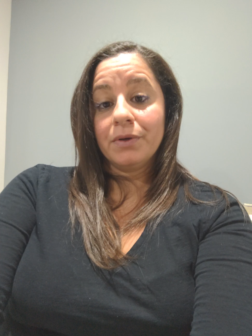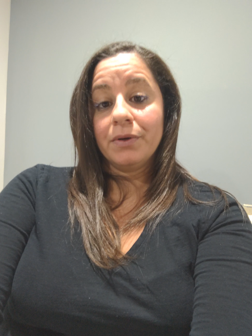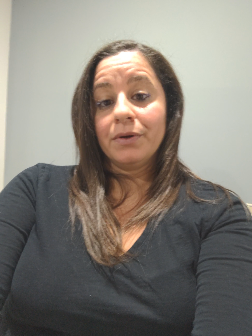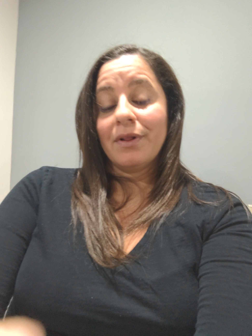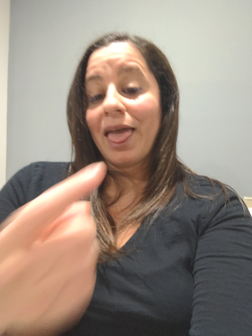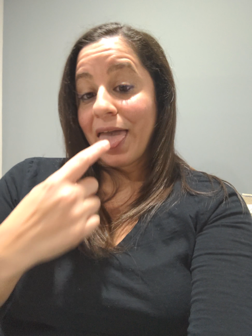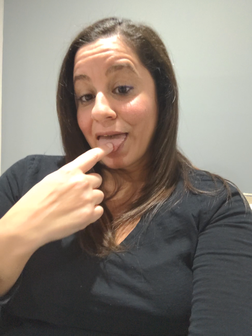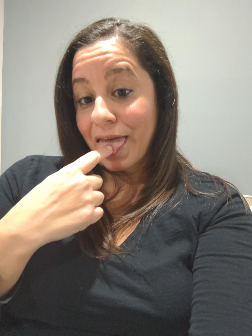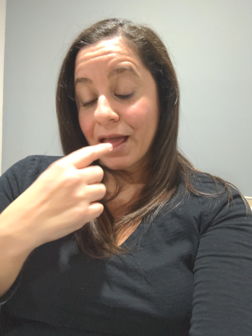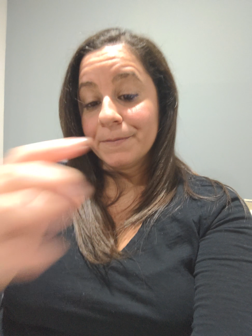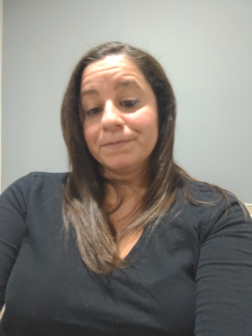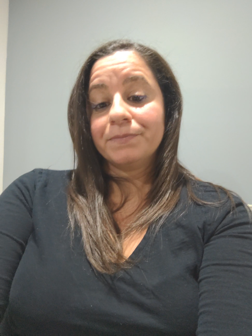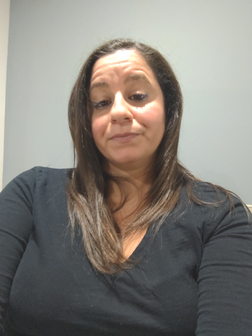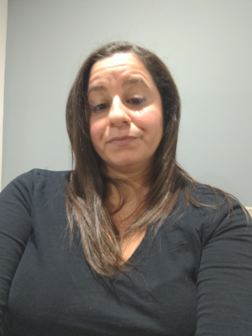tongue